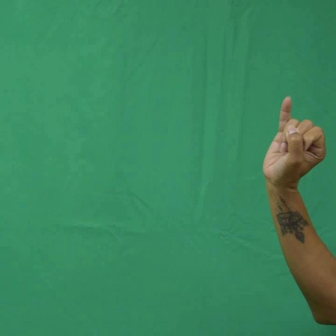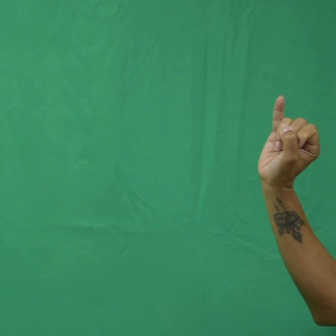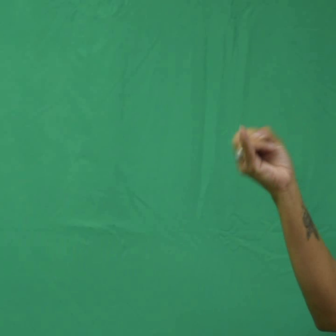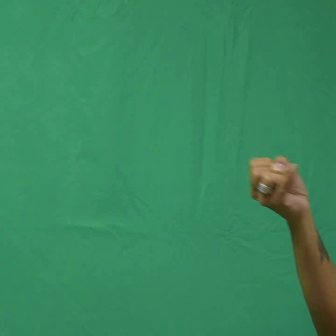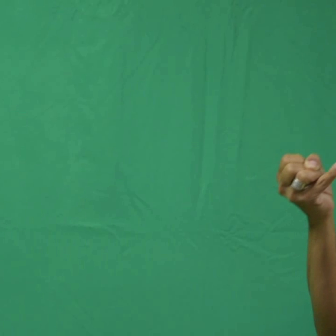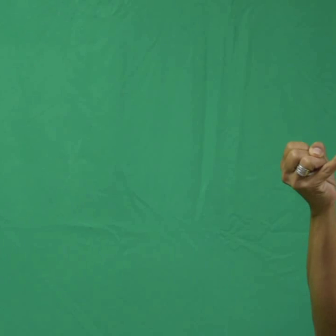J